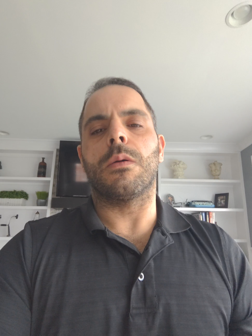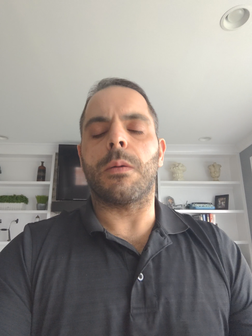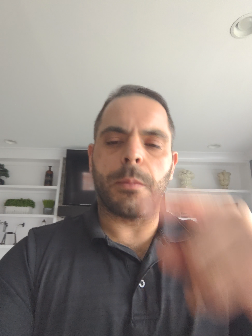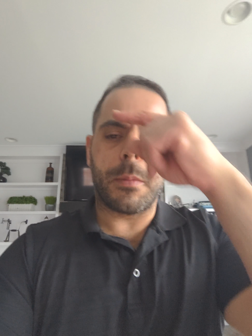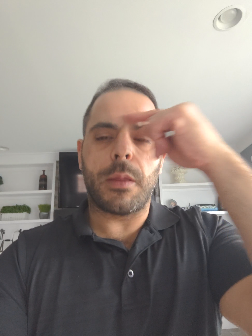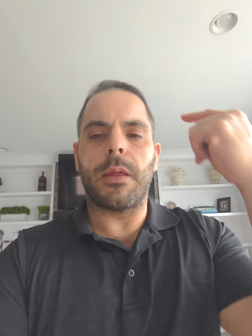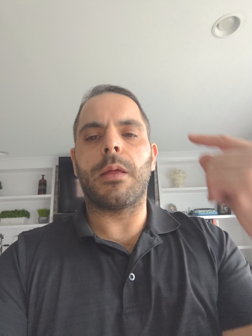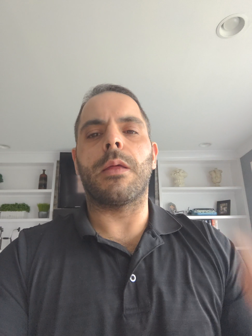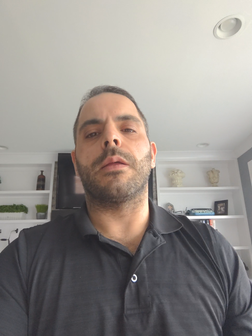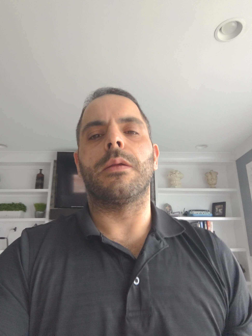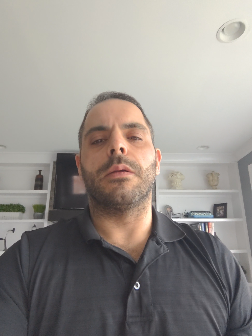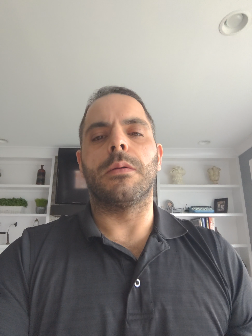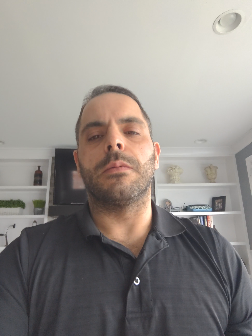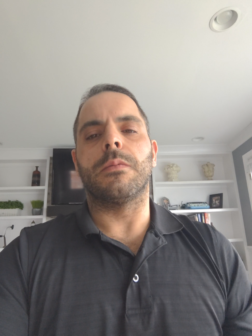black